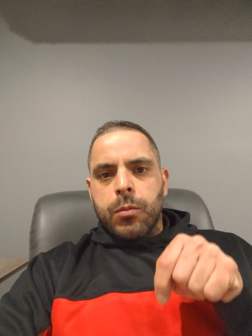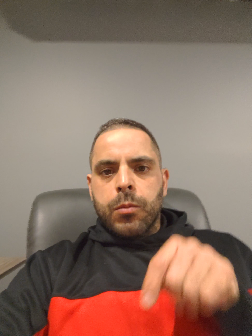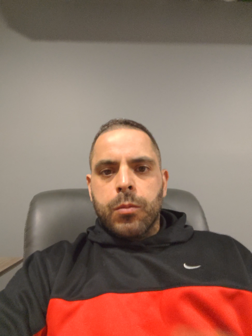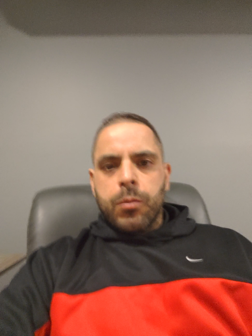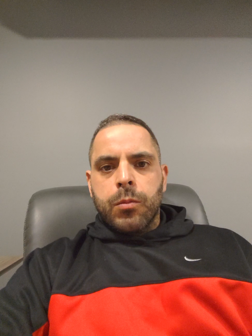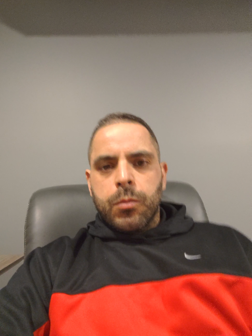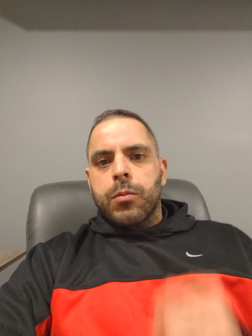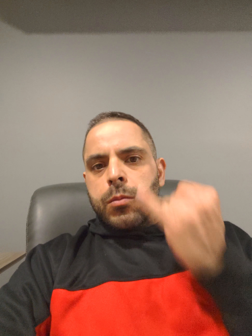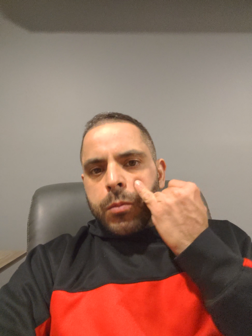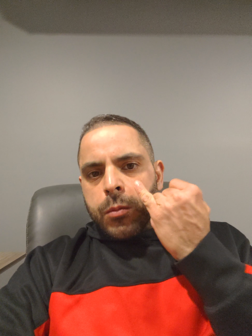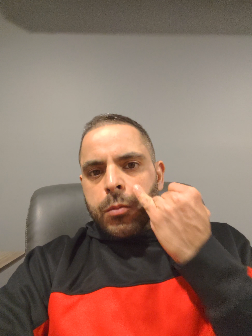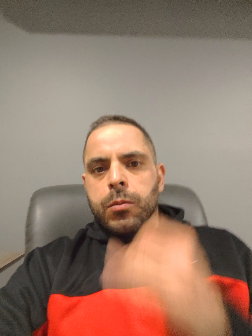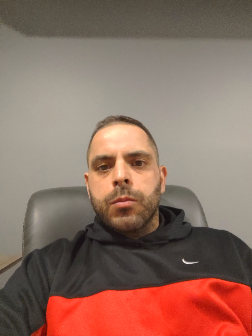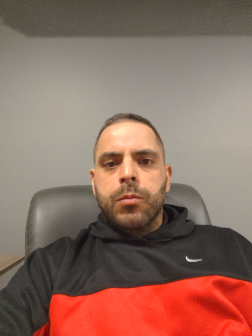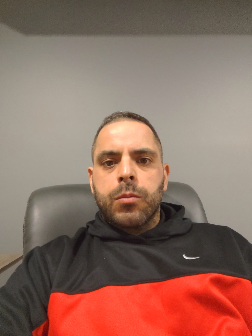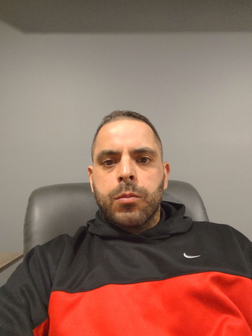if